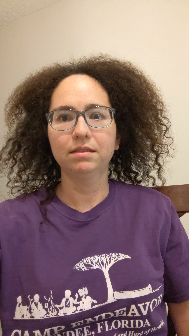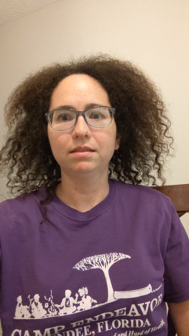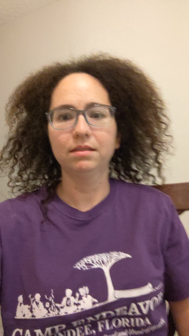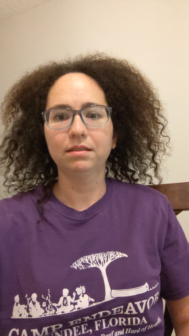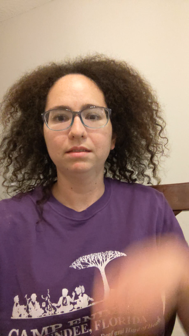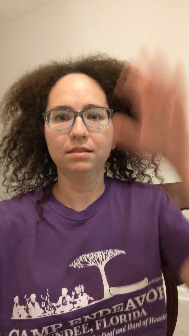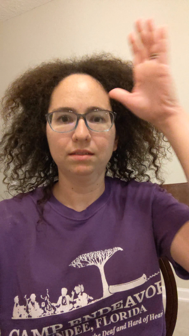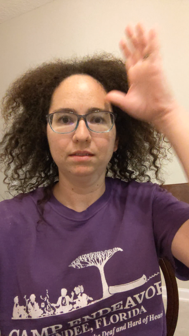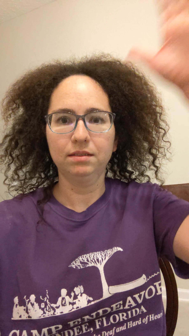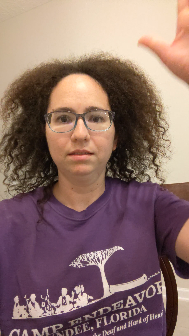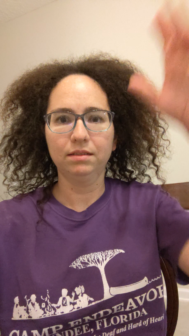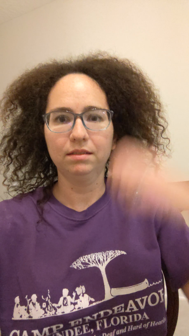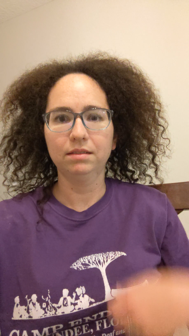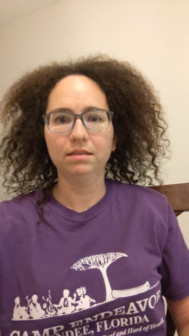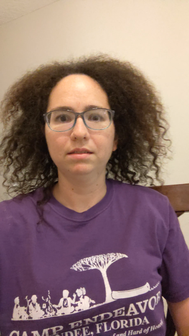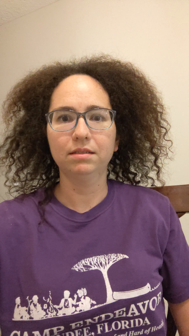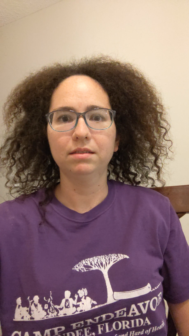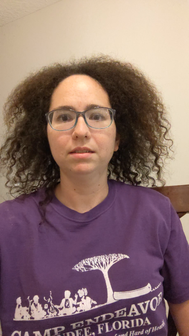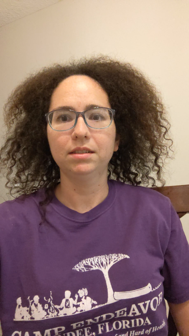deer